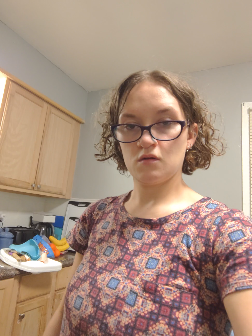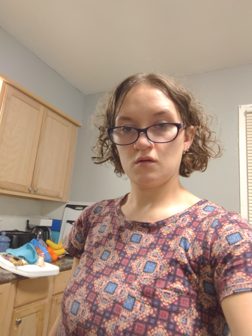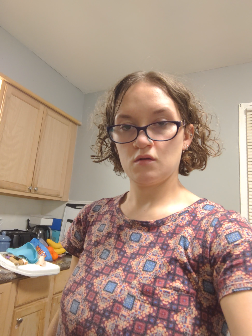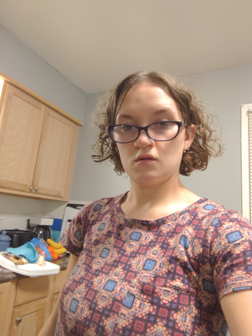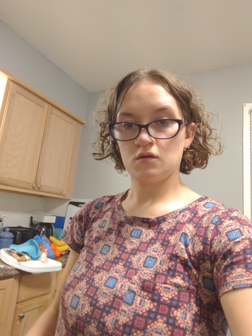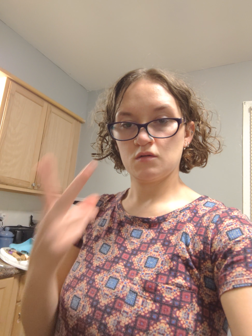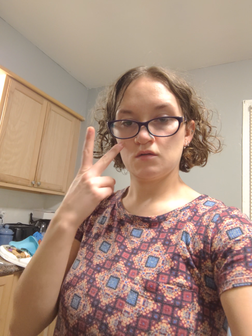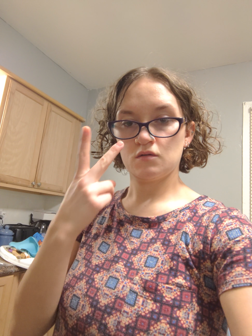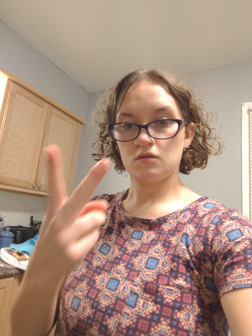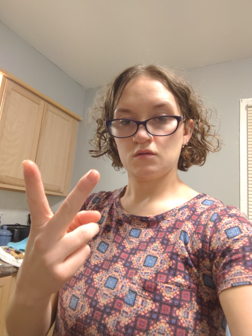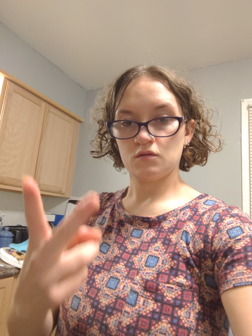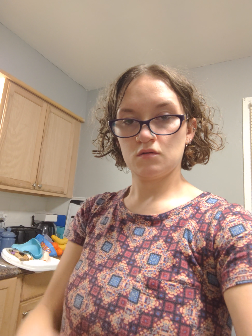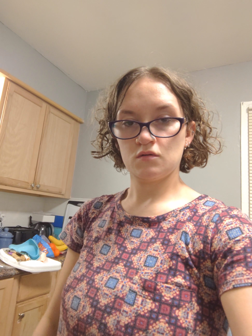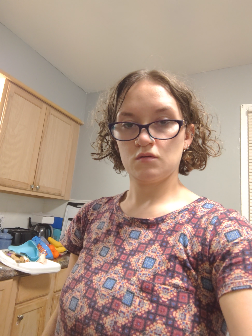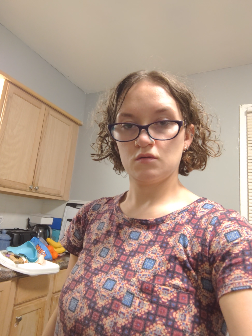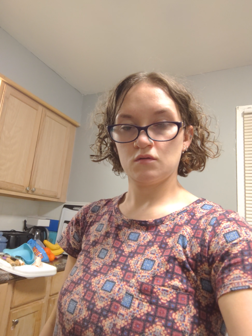see